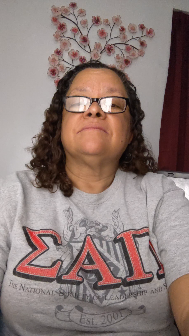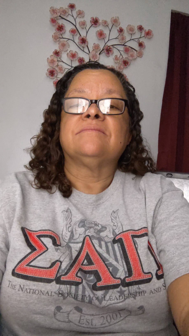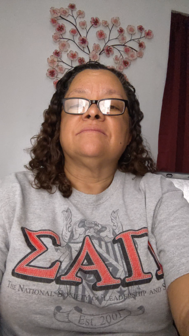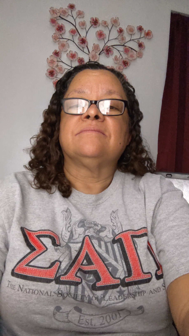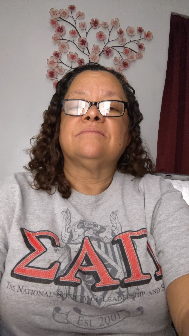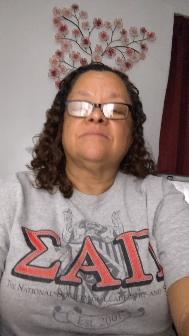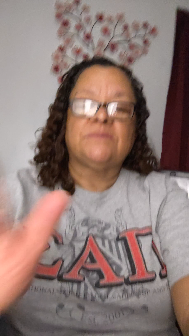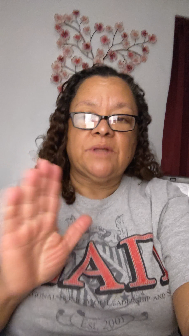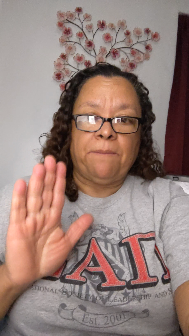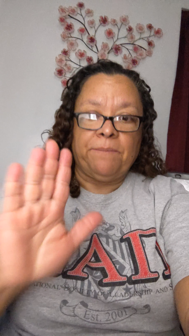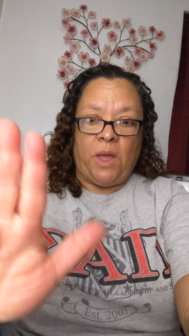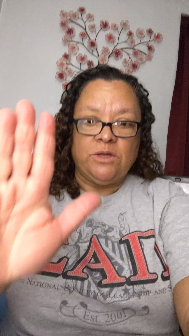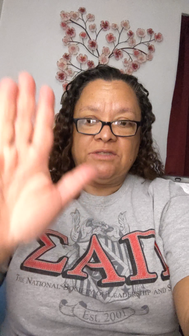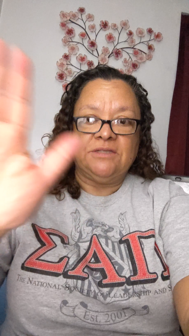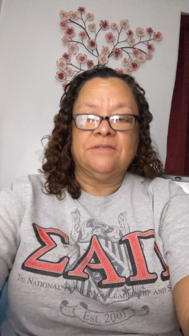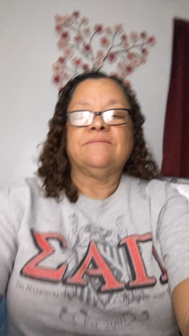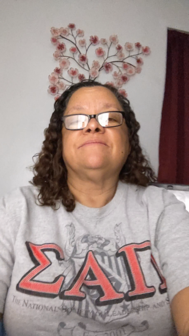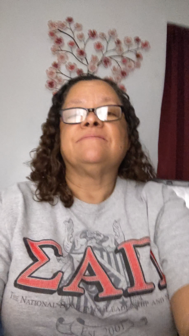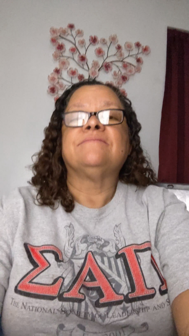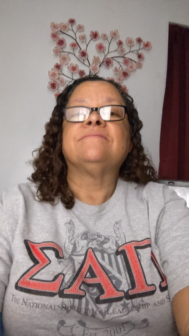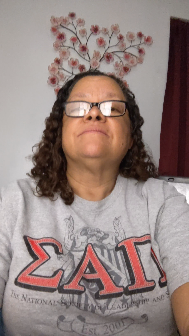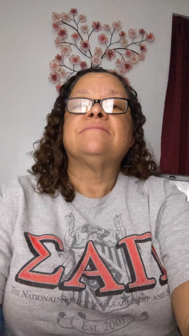push